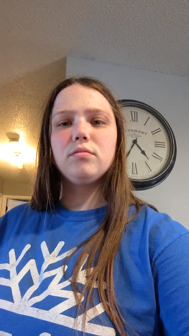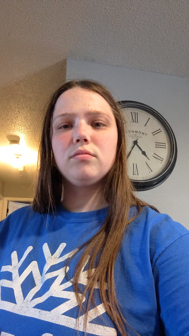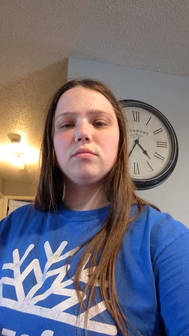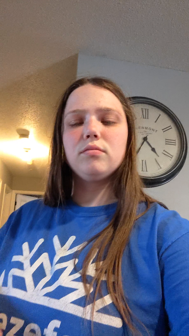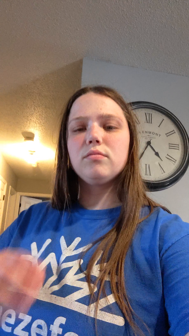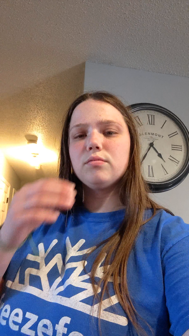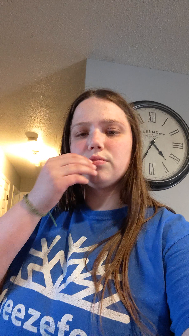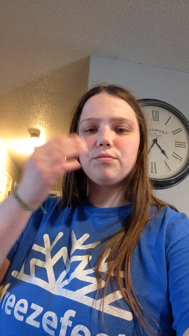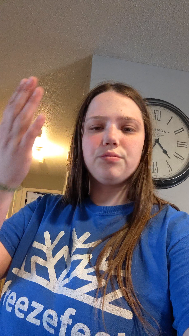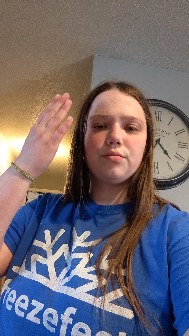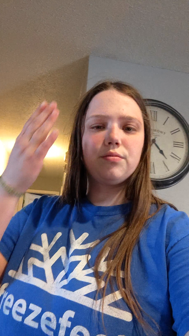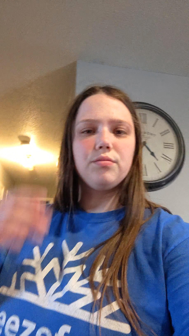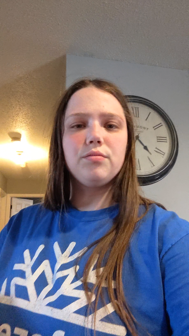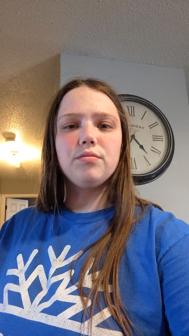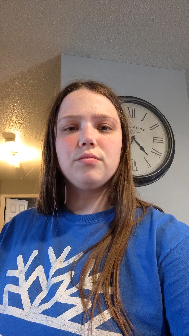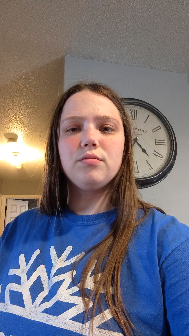breakfast